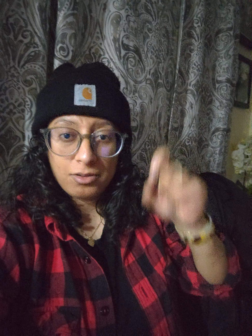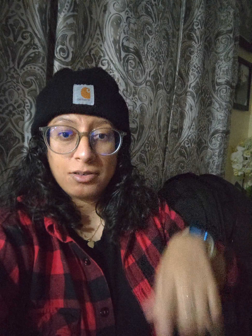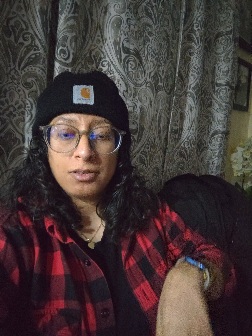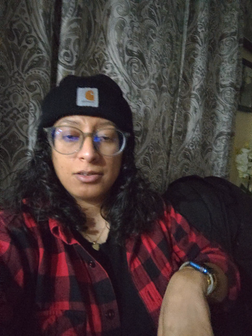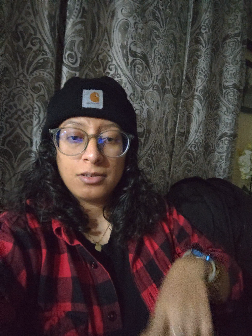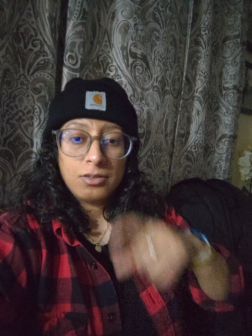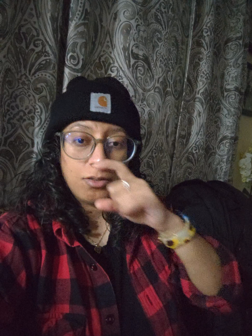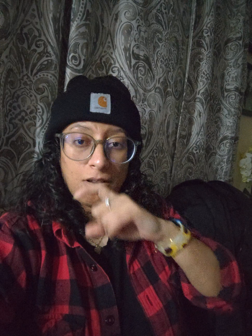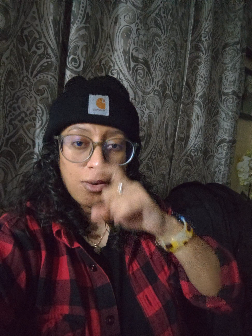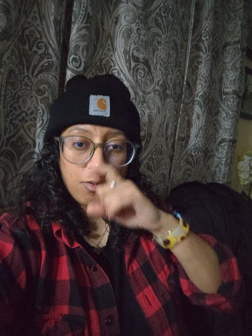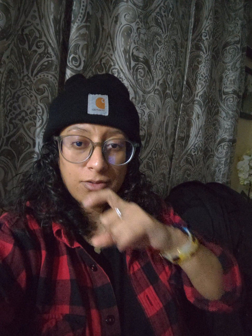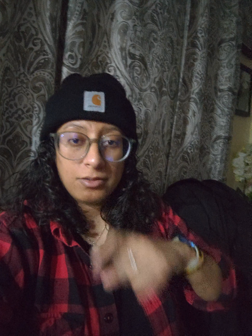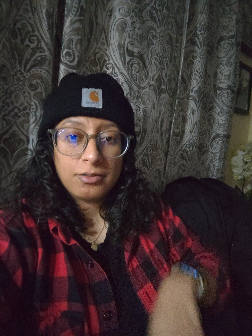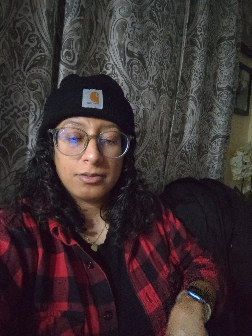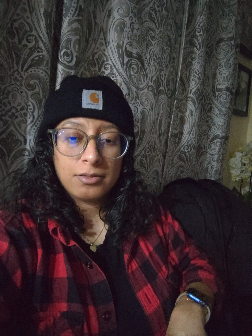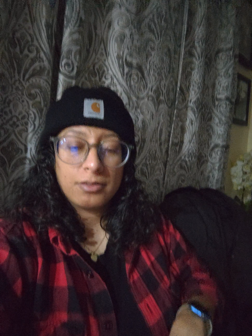doll